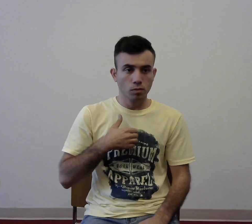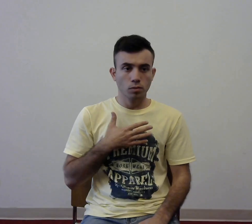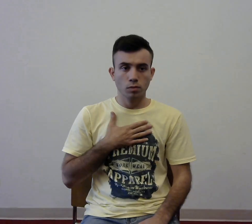mən